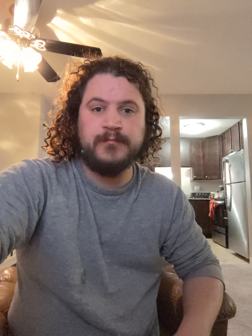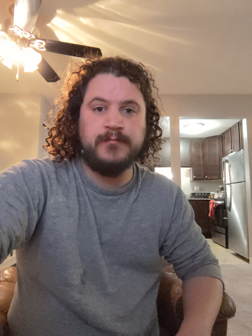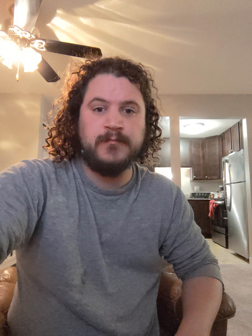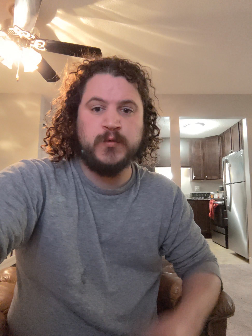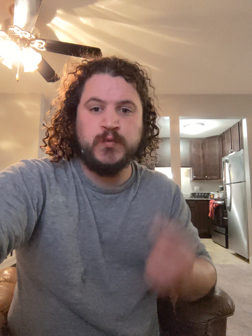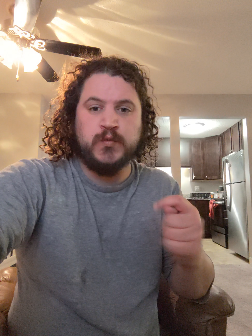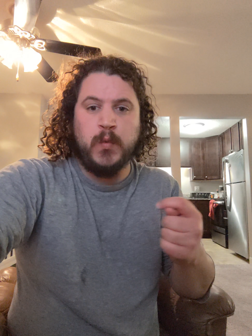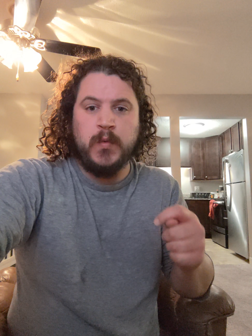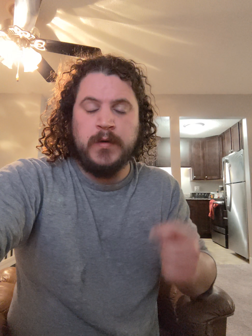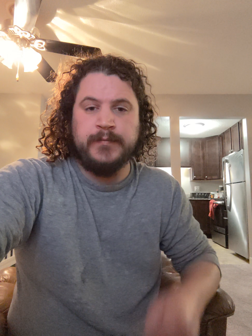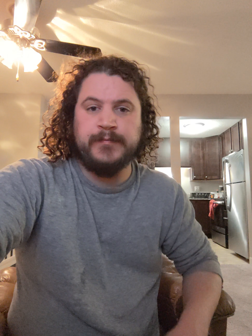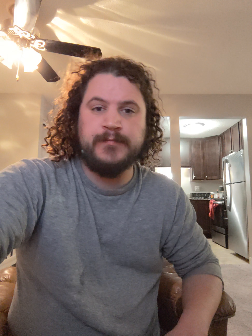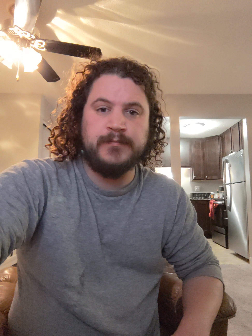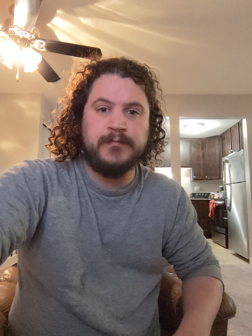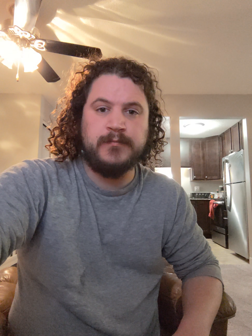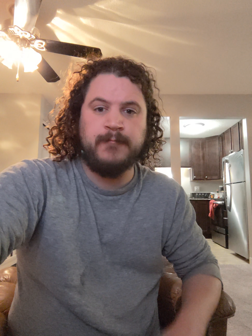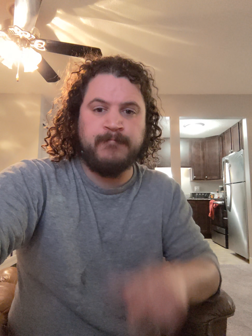toy